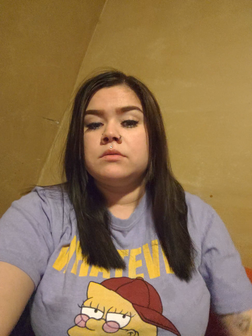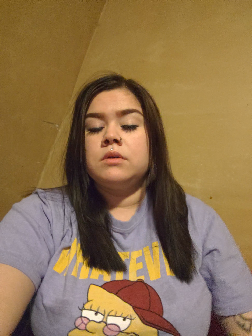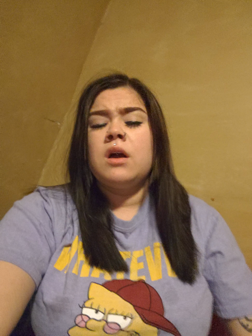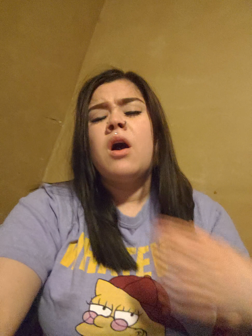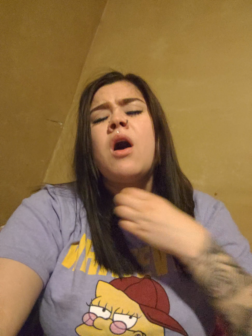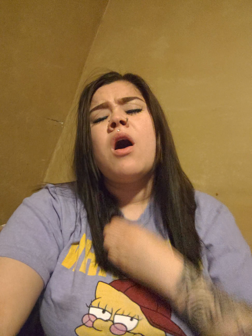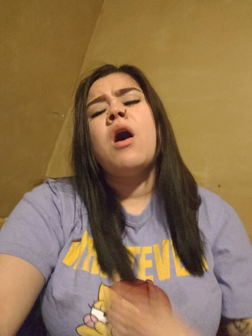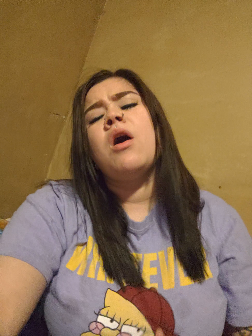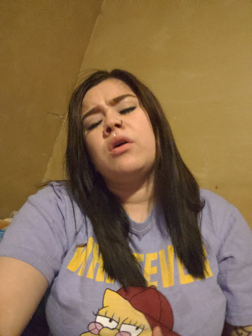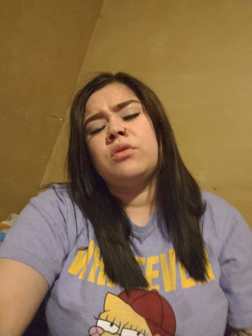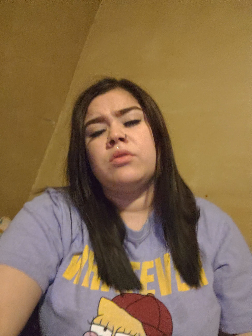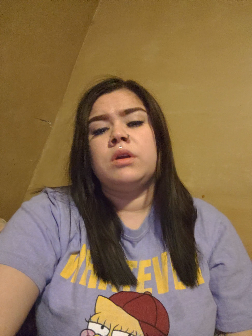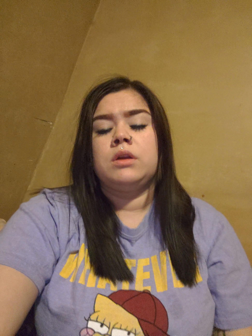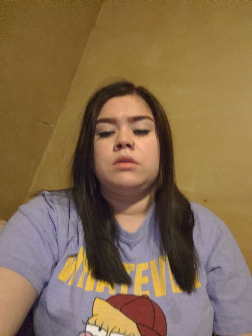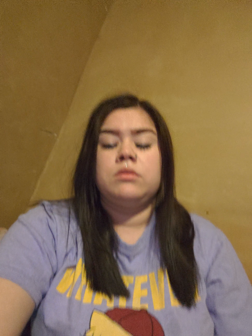hungry